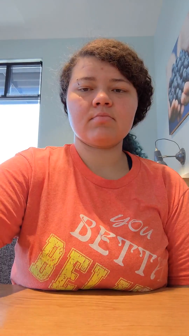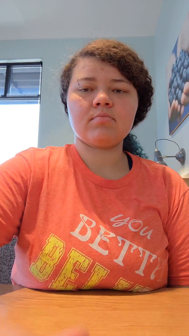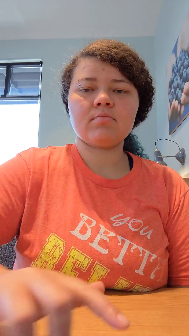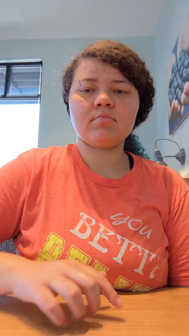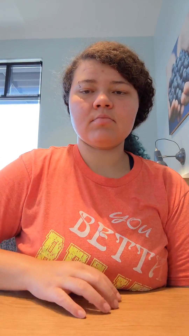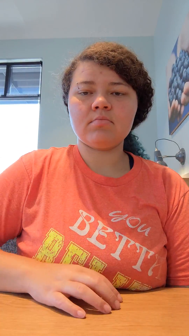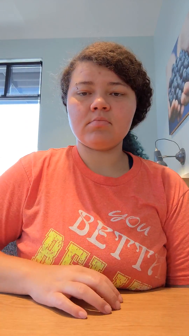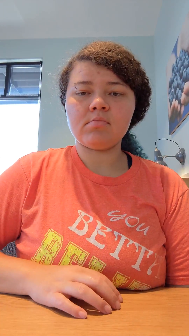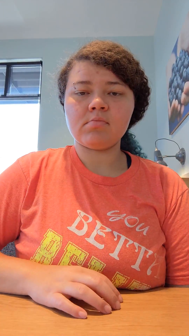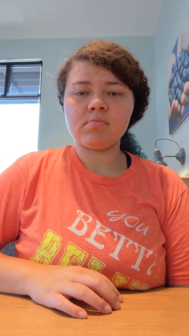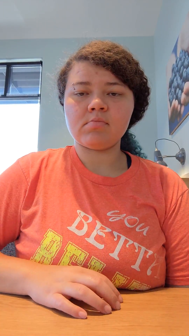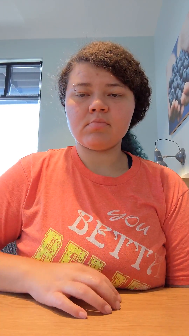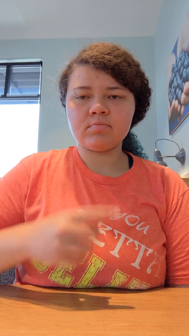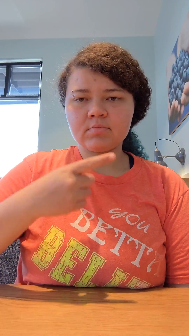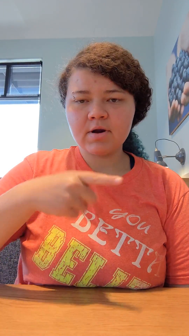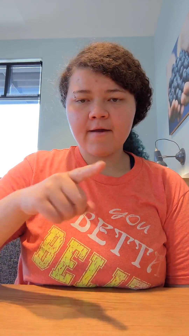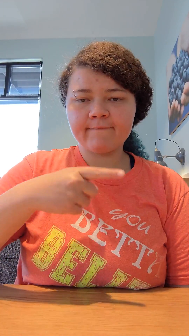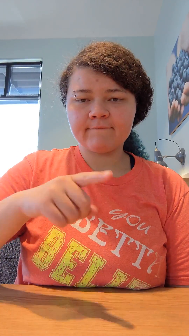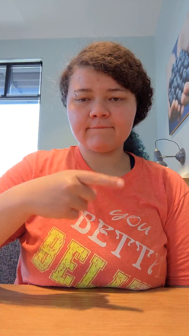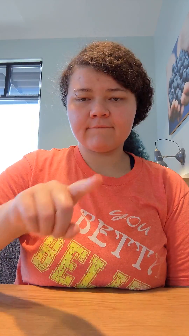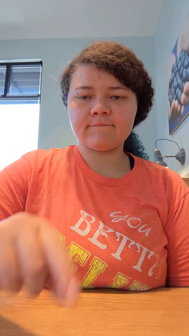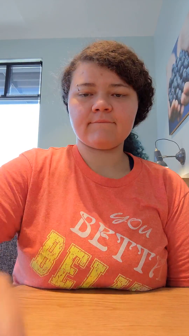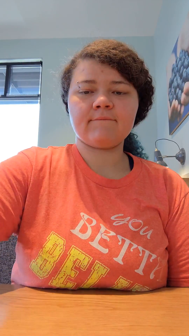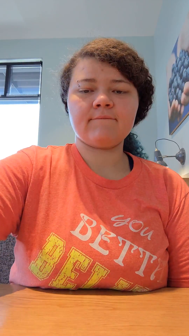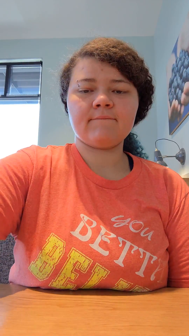knife